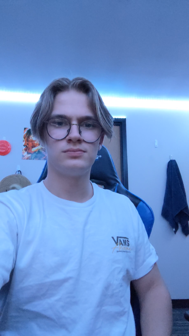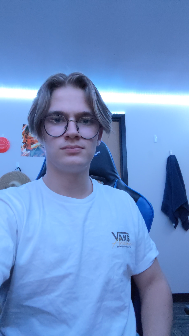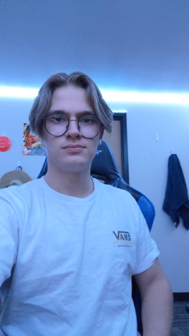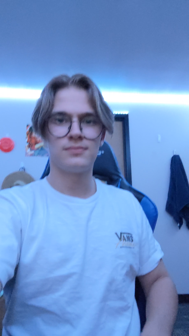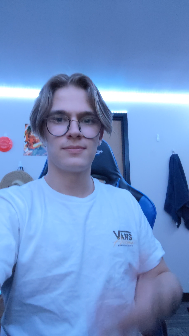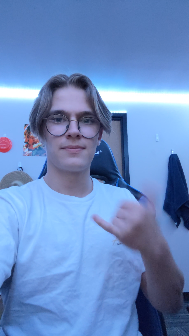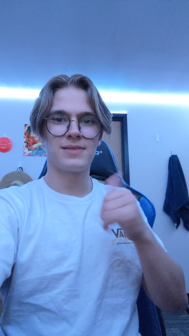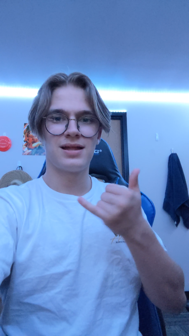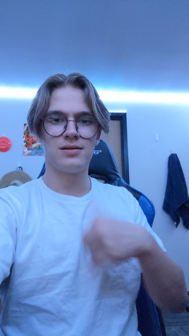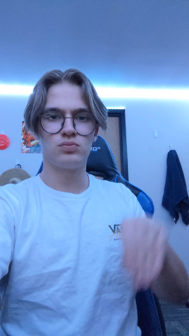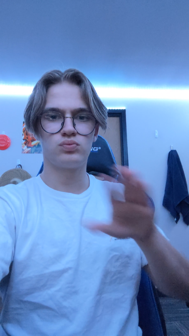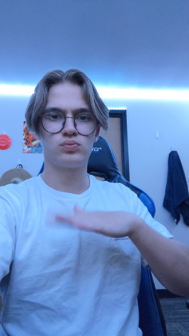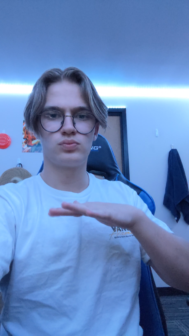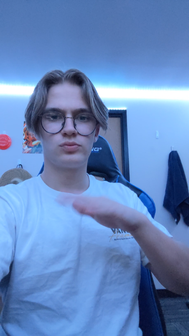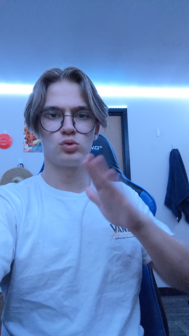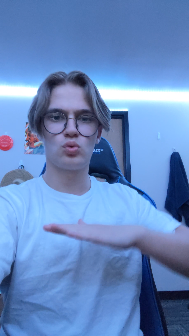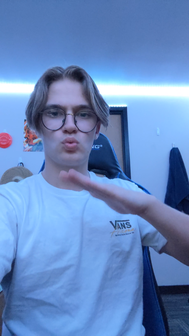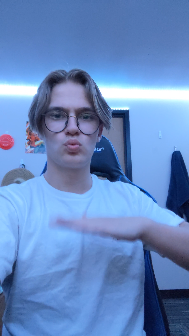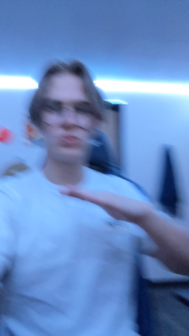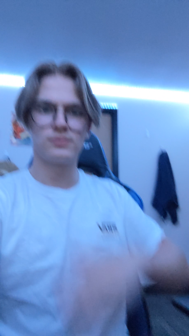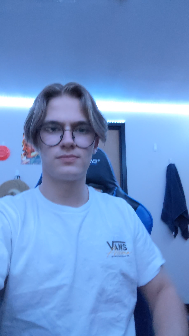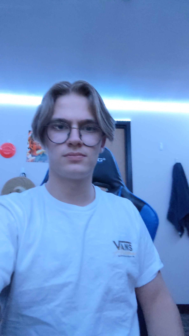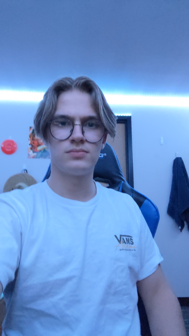playground